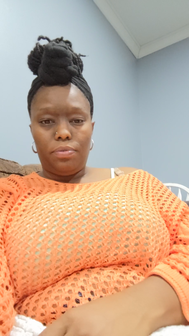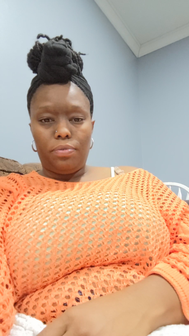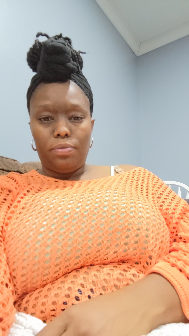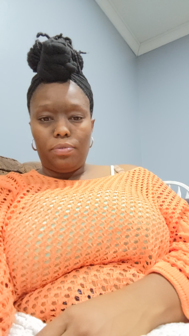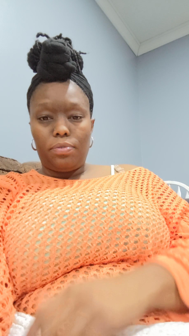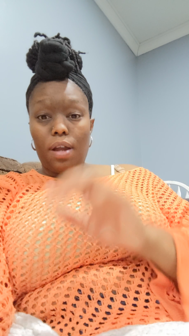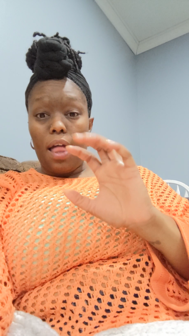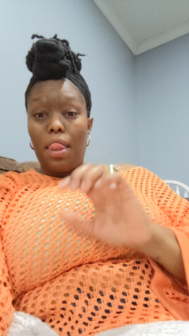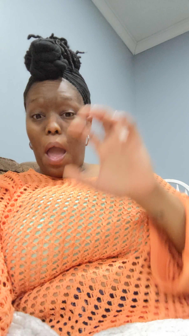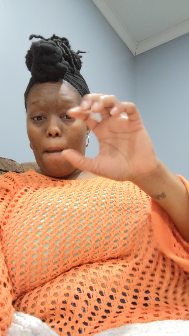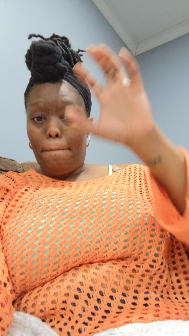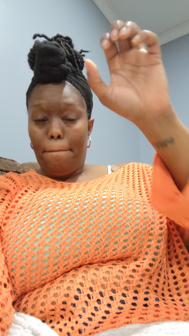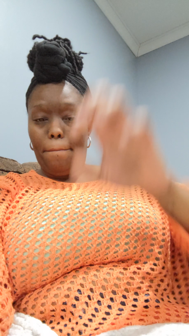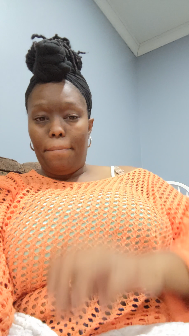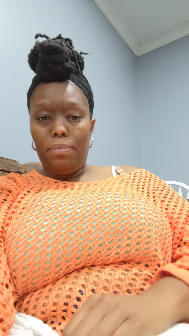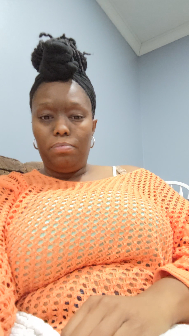climb